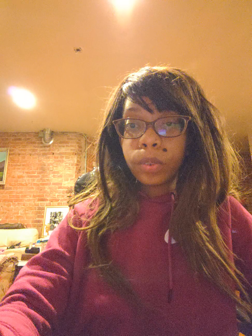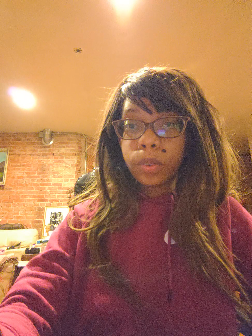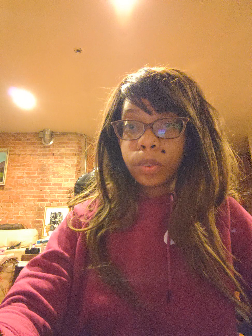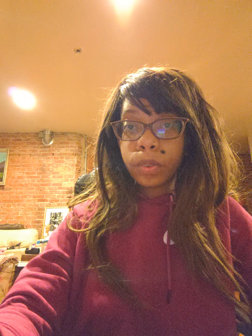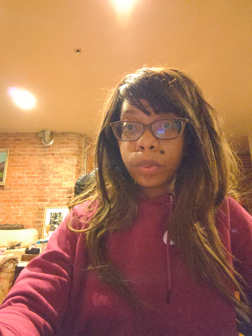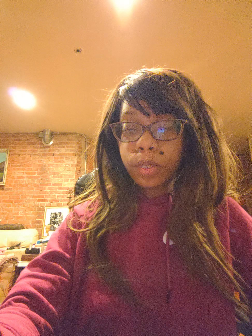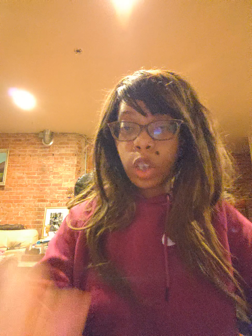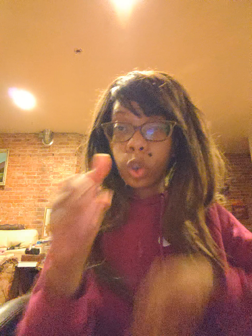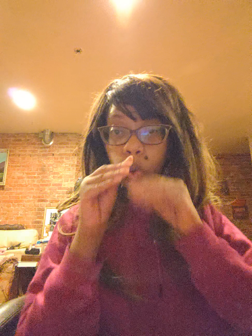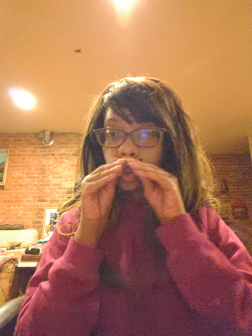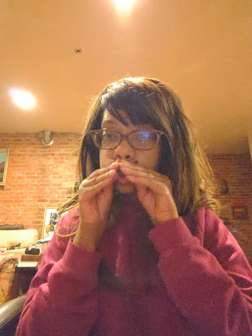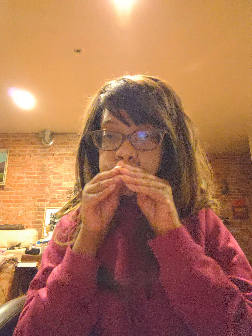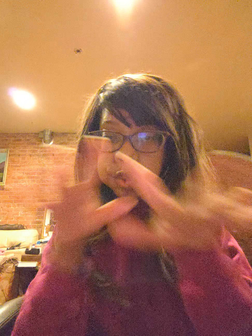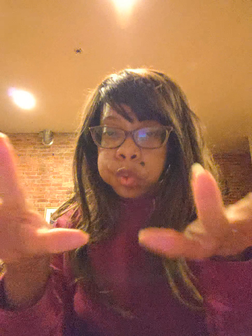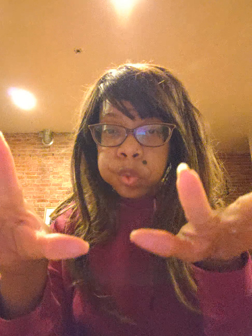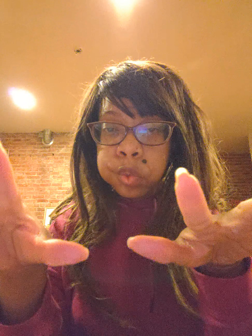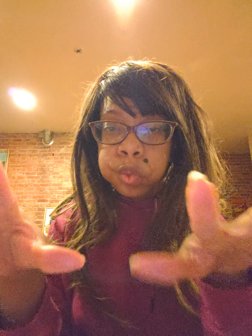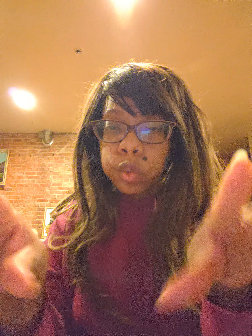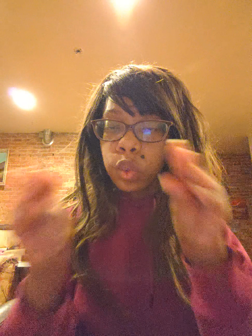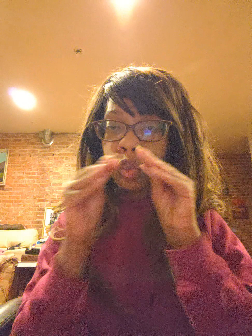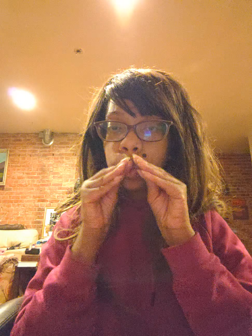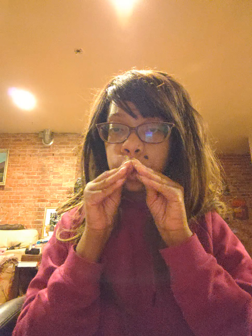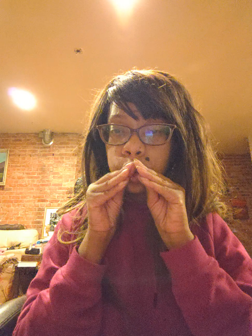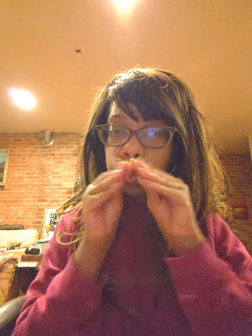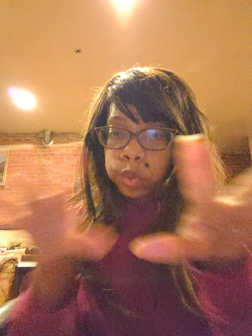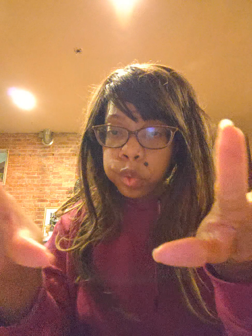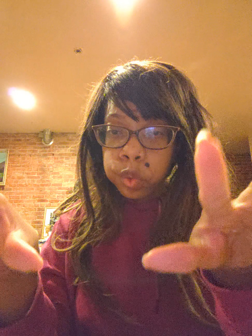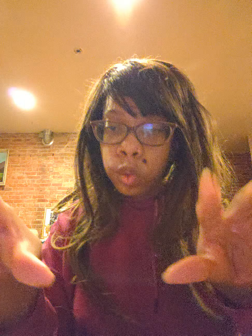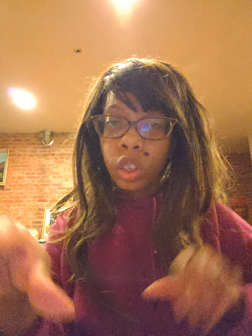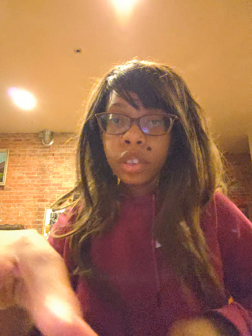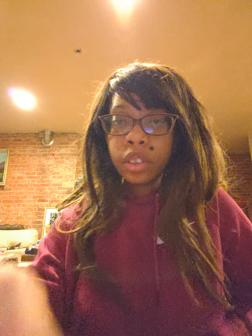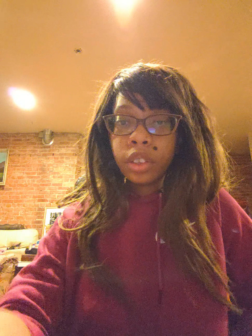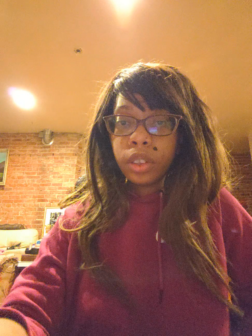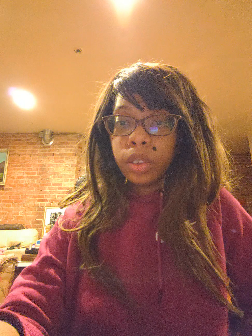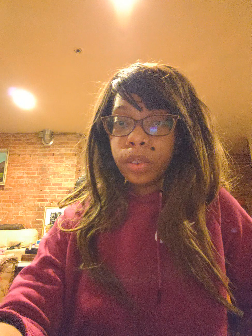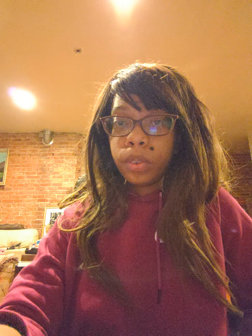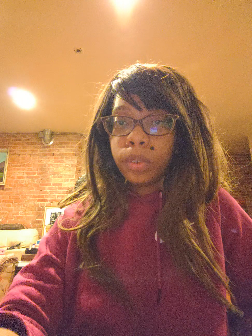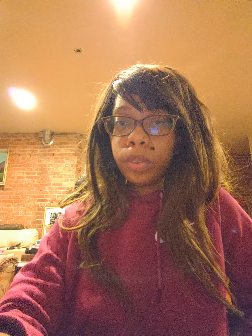blow